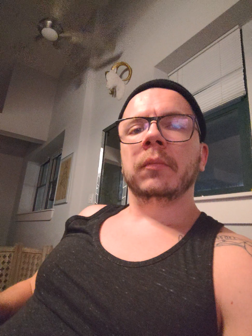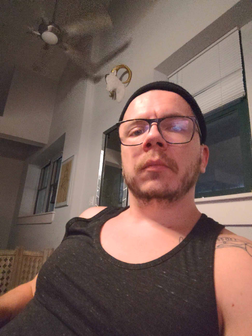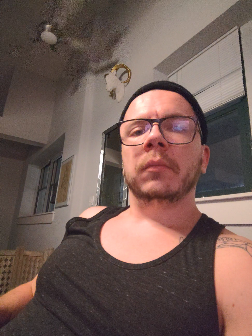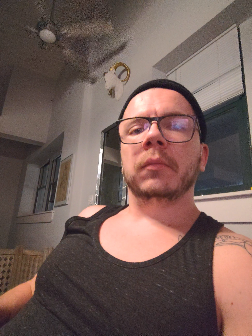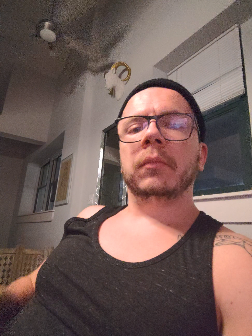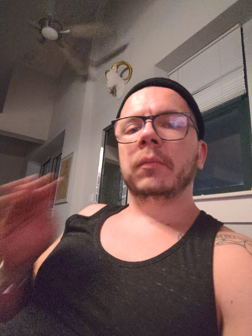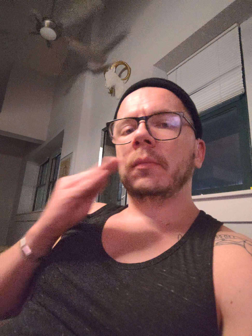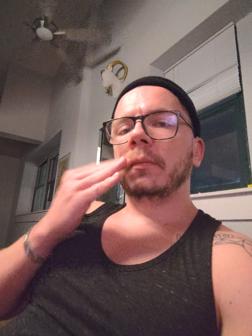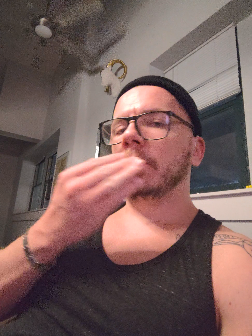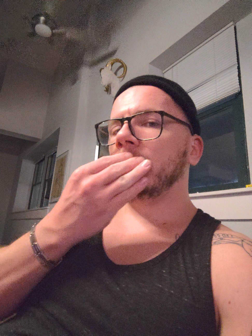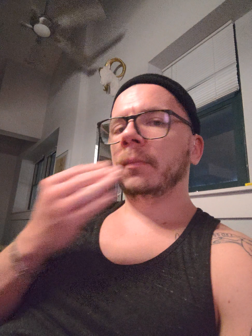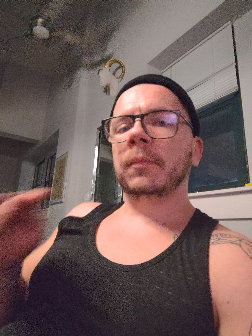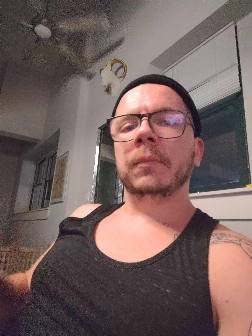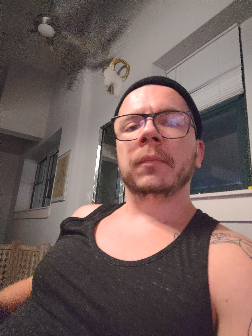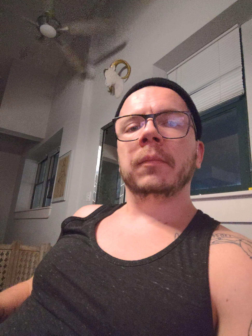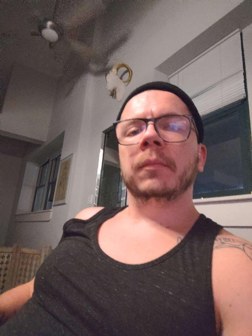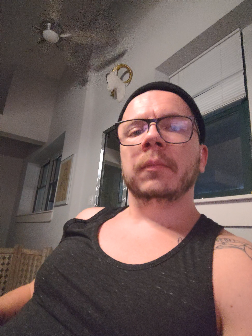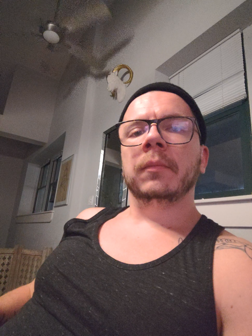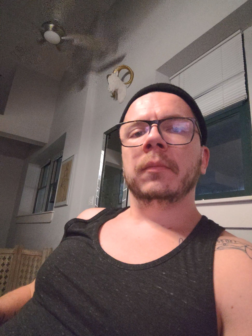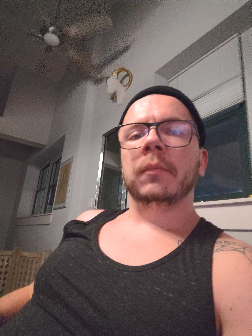napkin